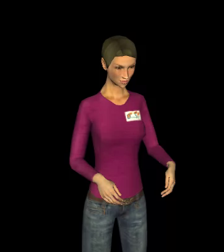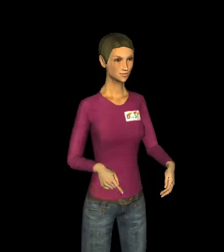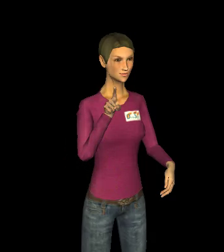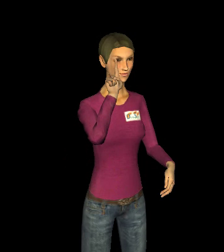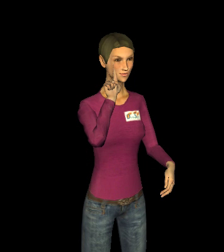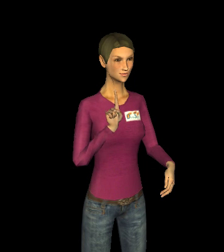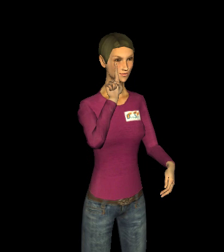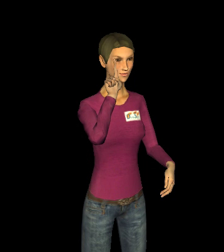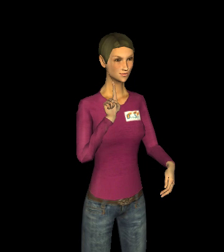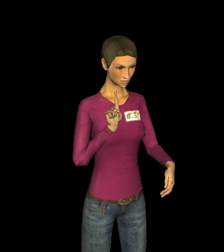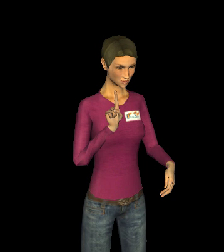بنت